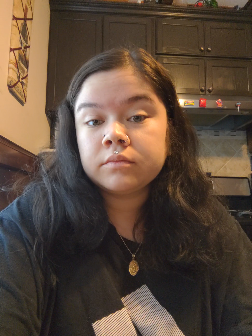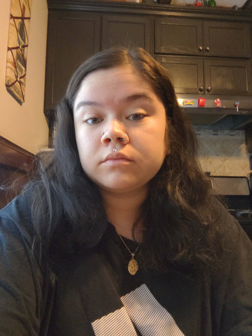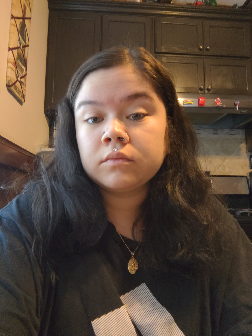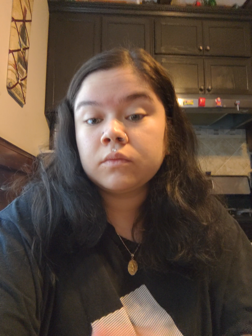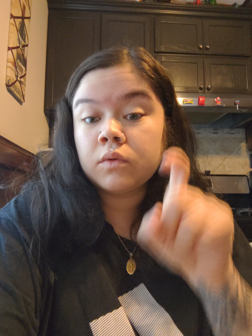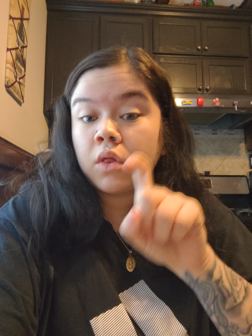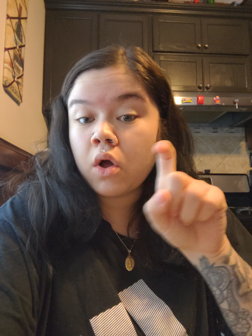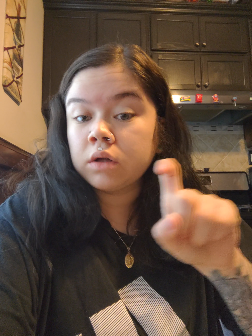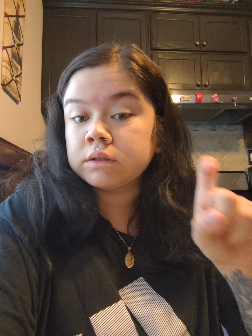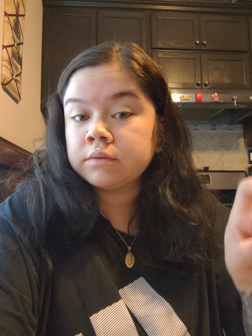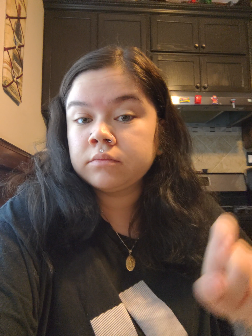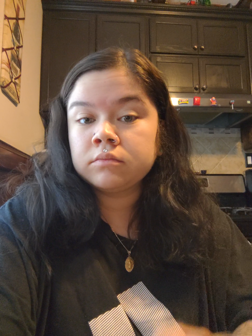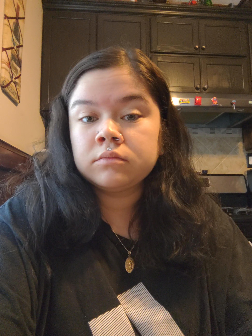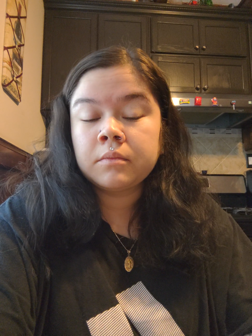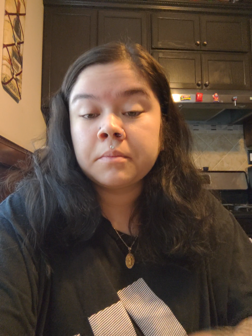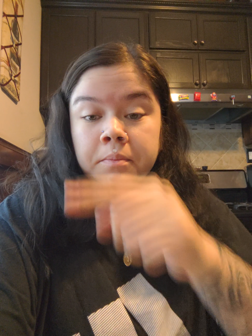closet